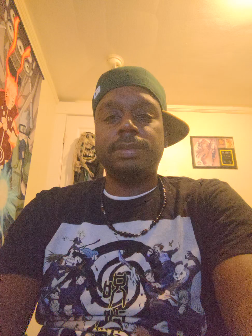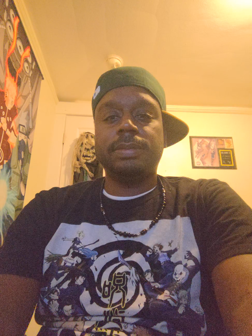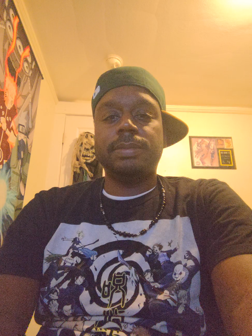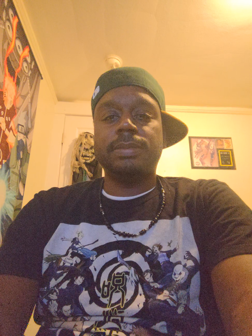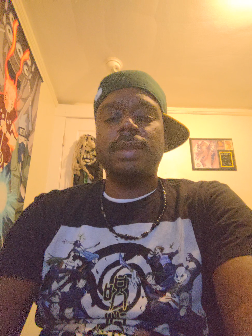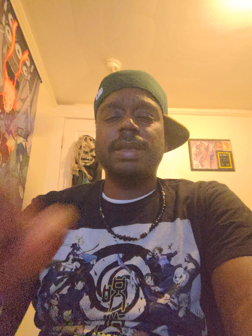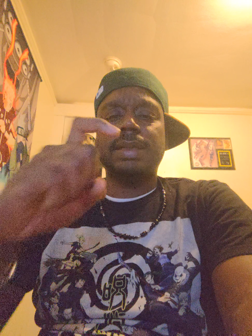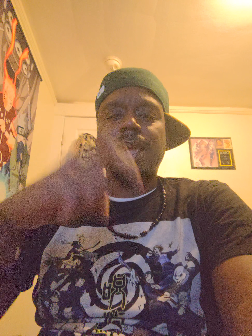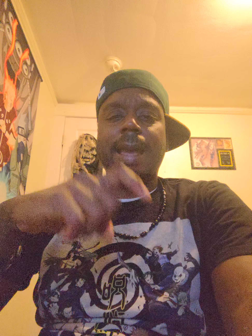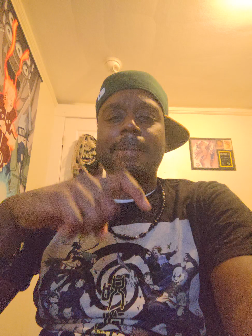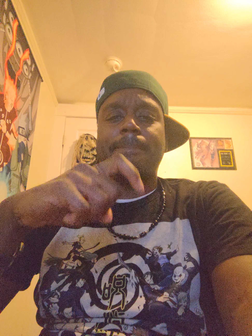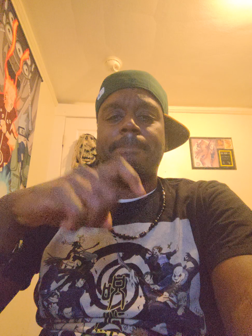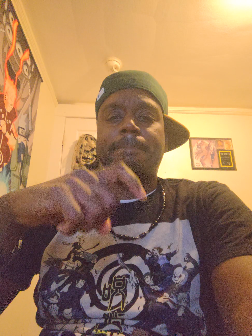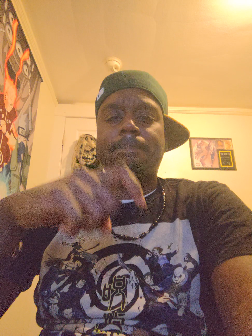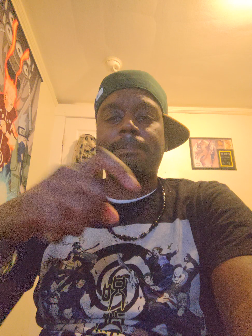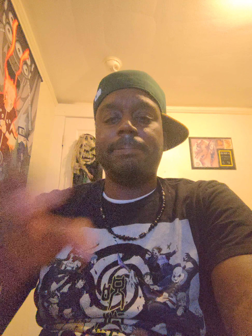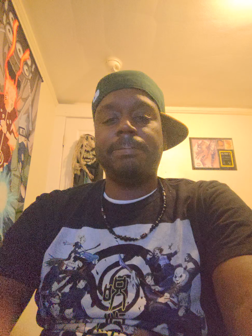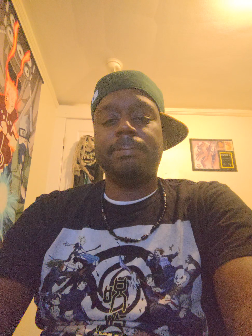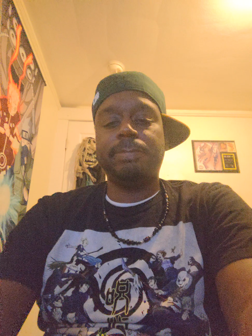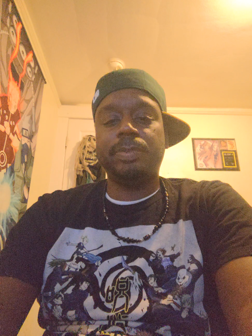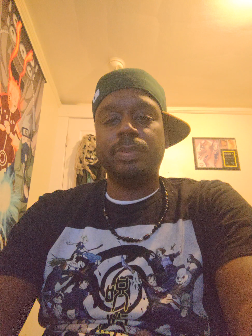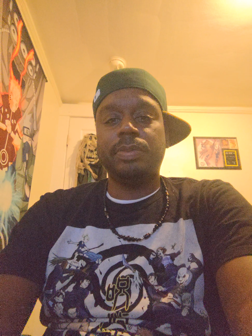time